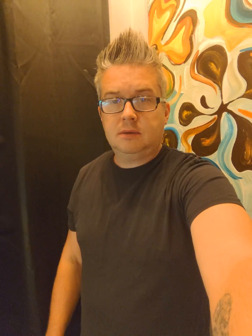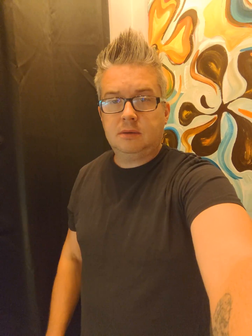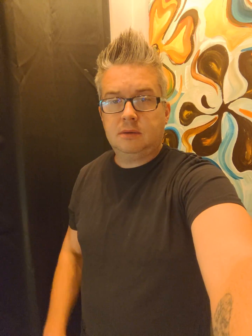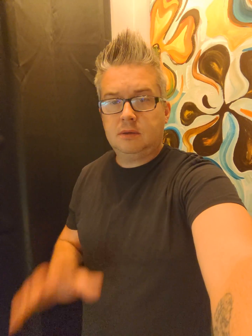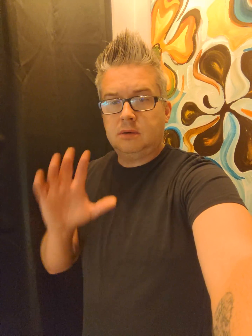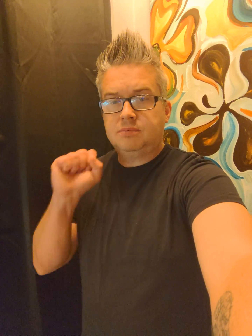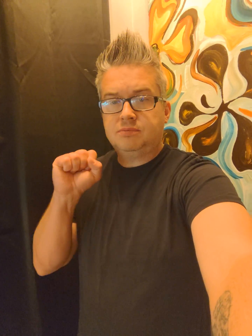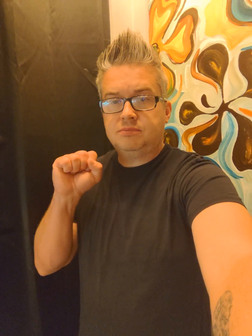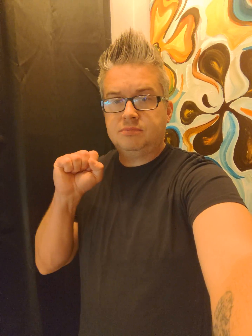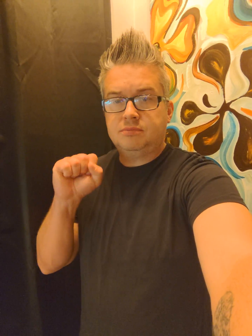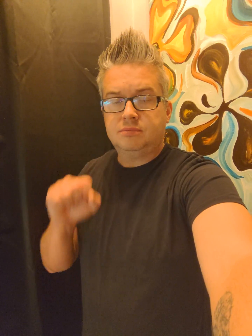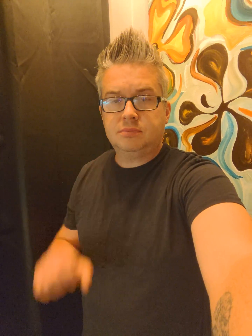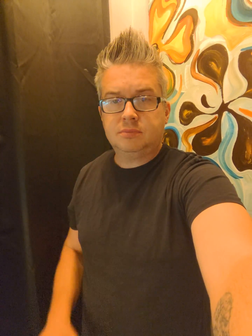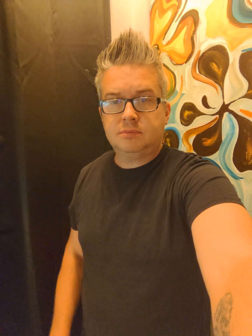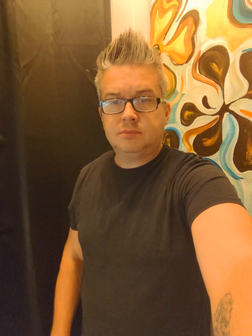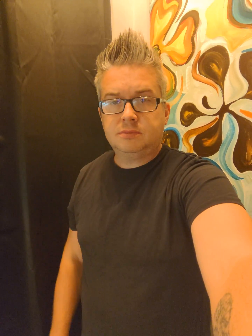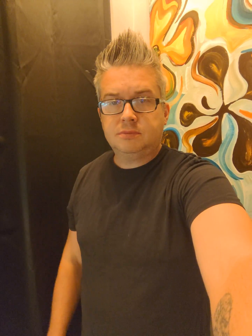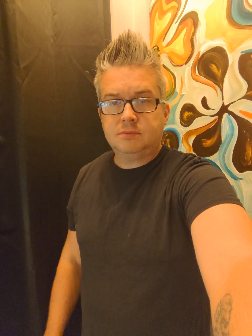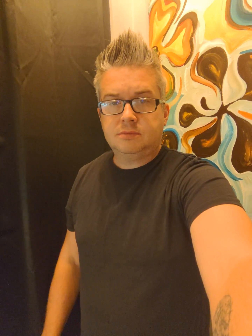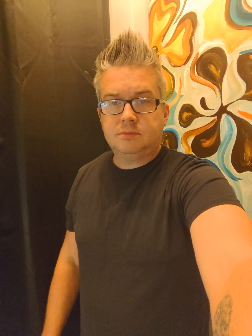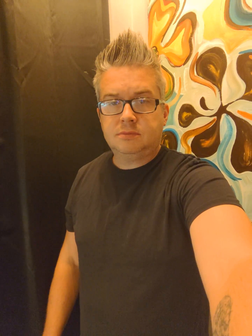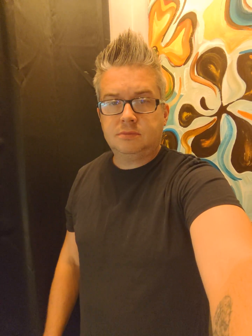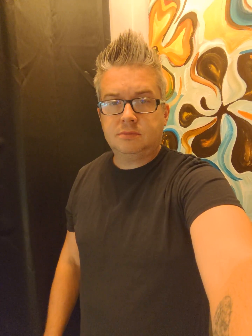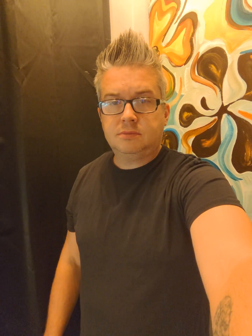catch